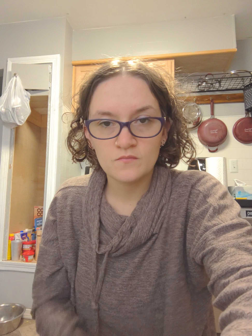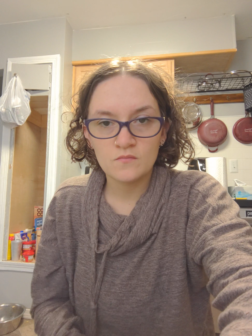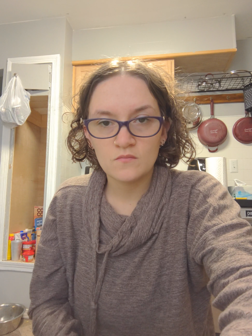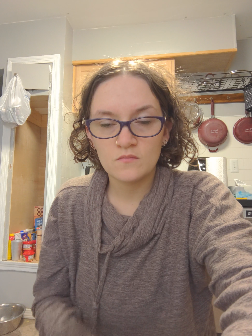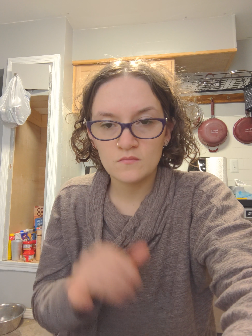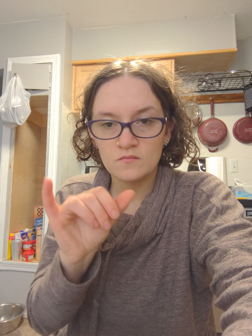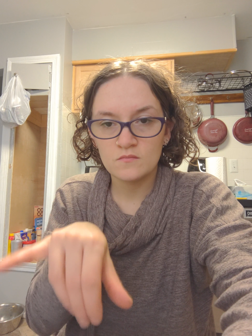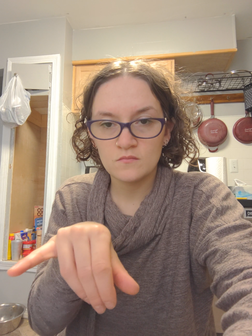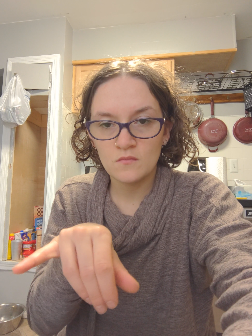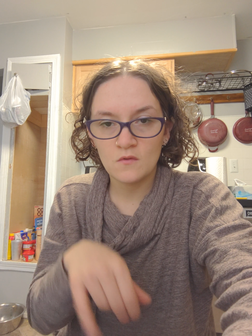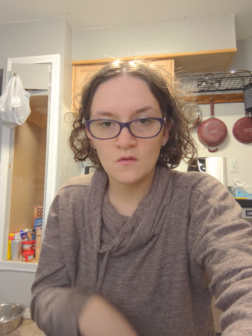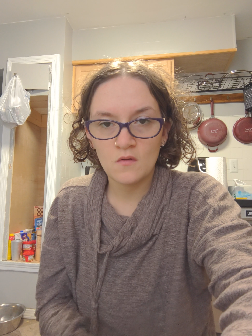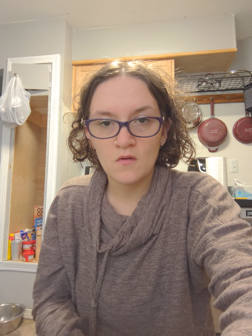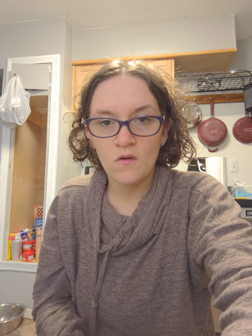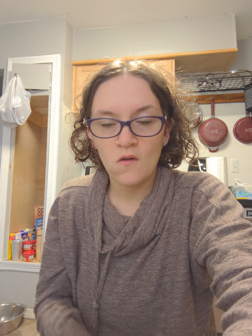that